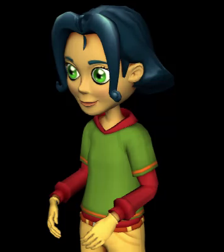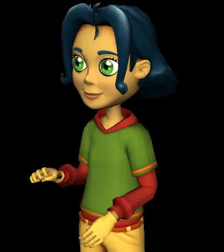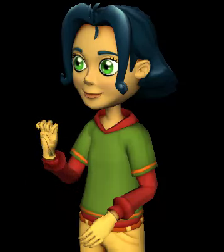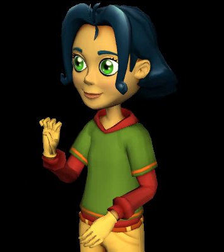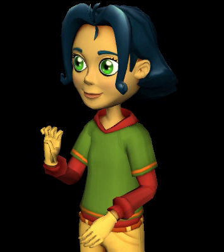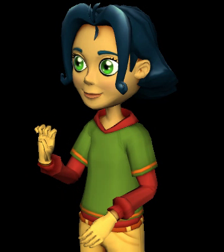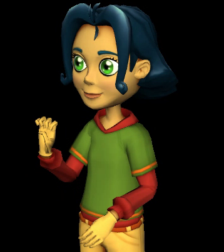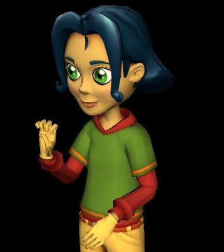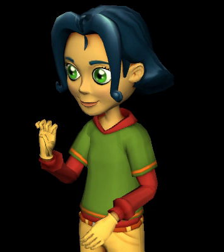أوروبا